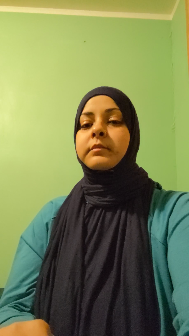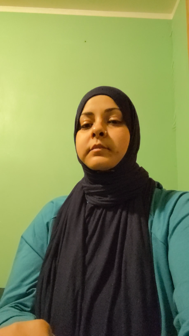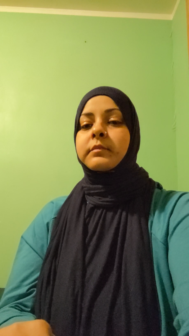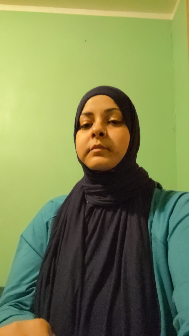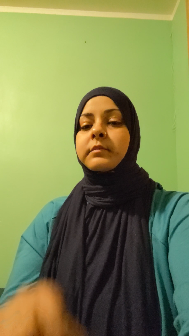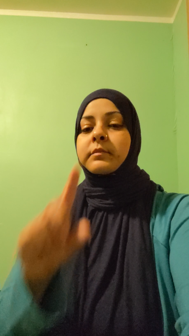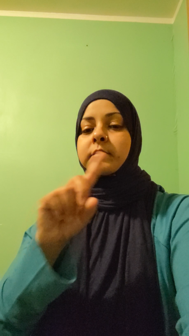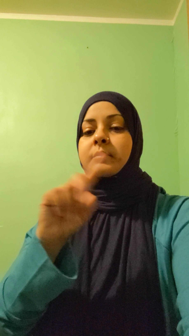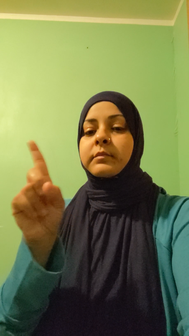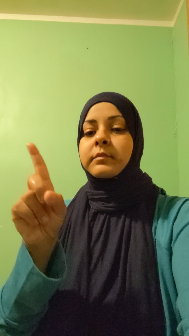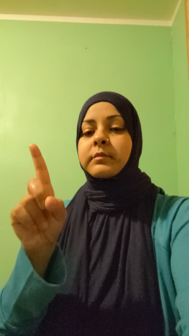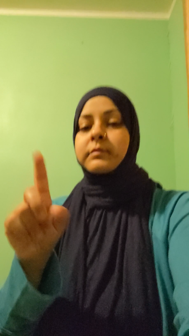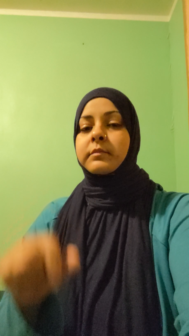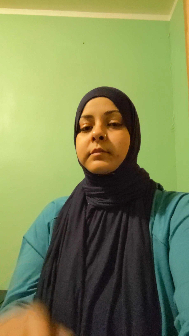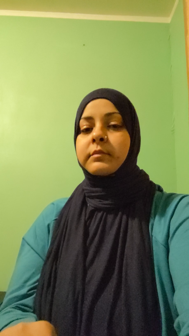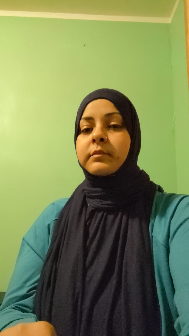but